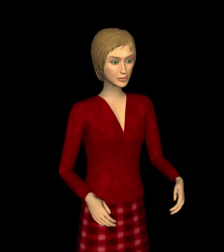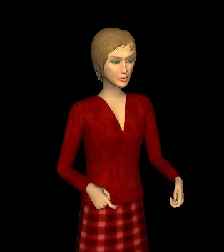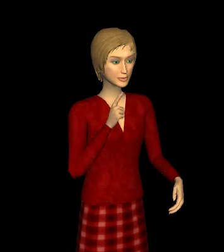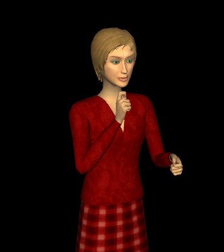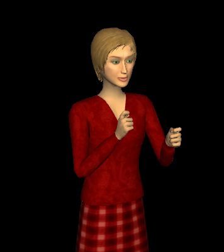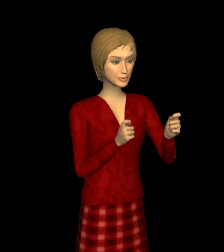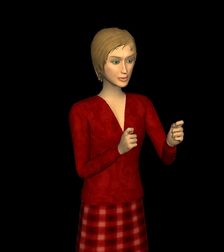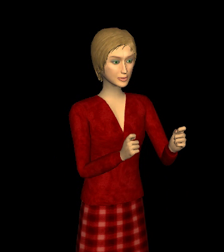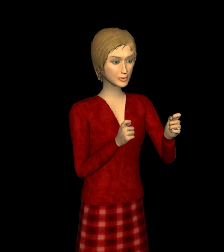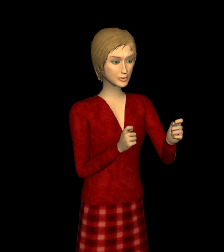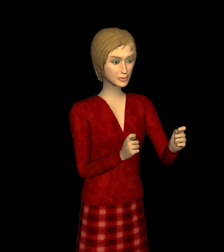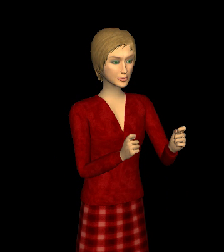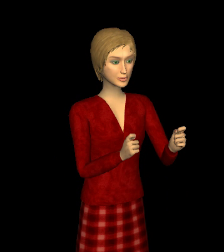ينتبه